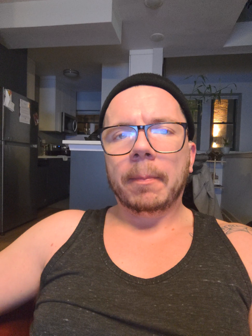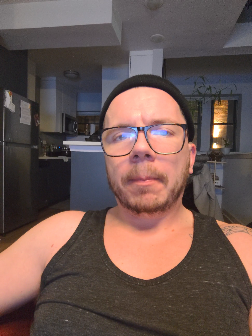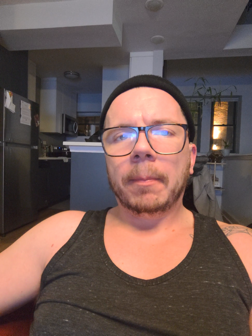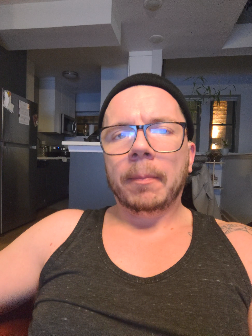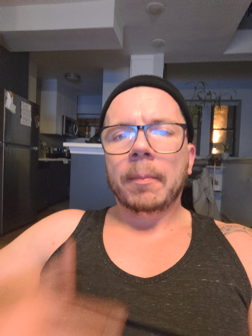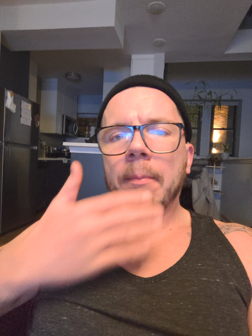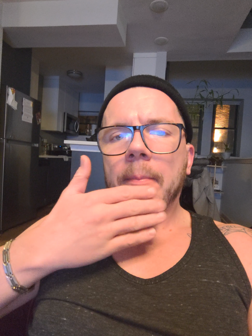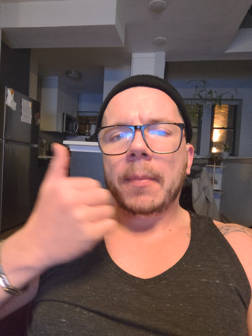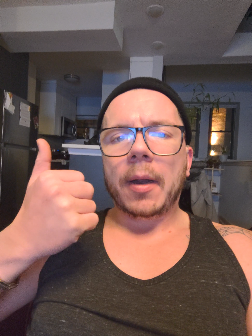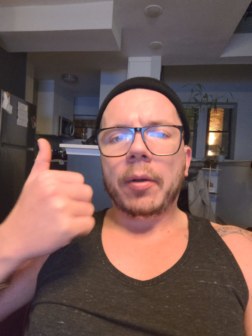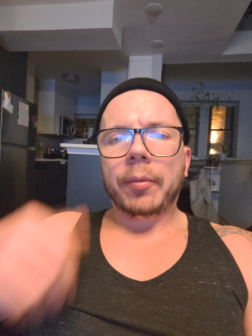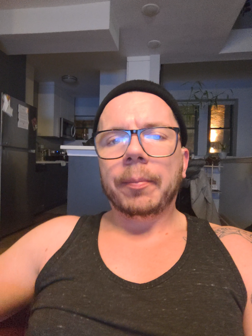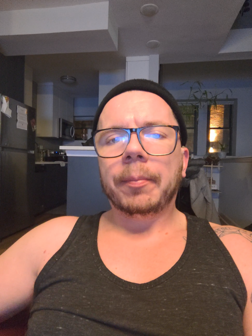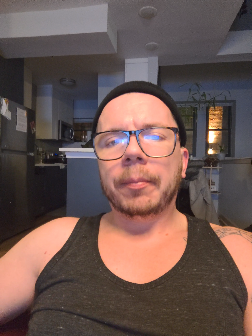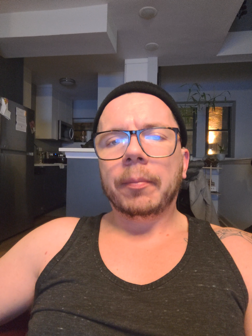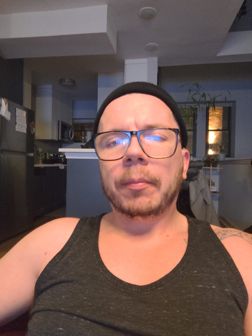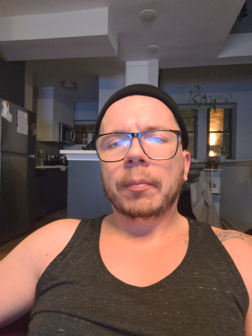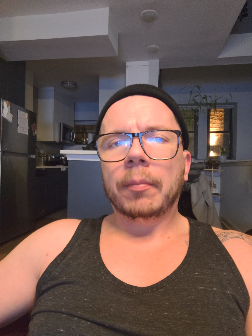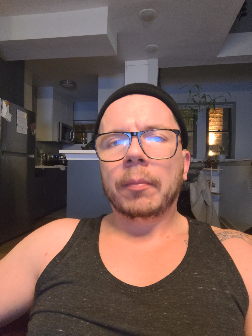better